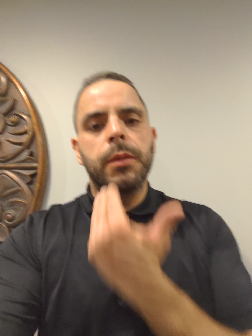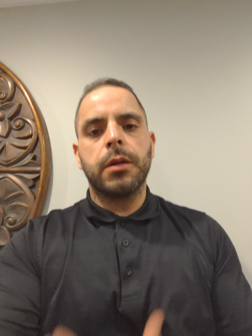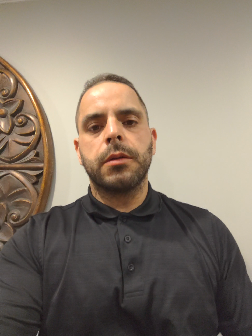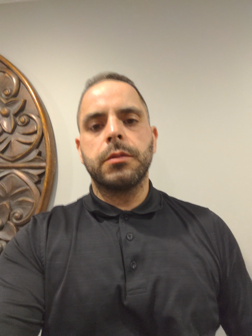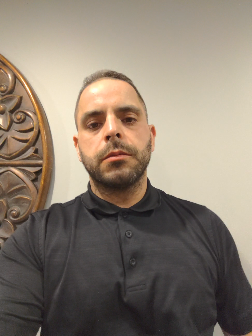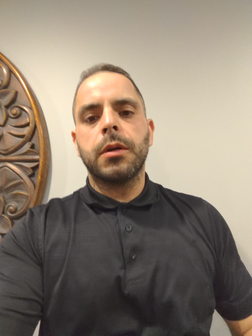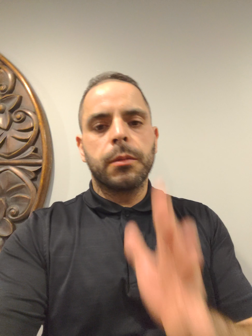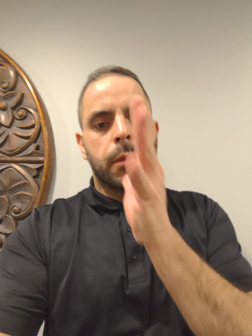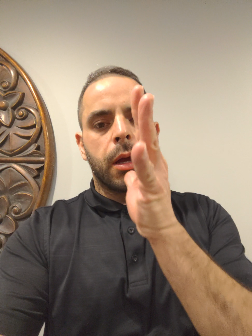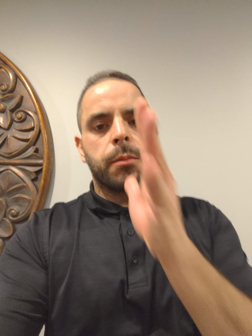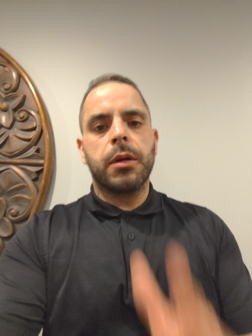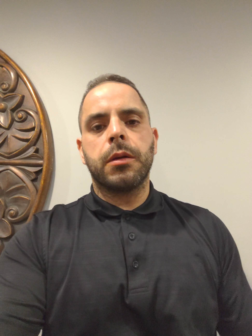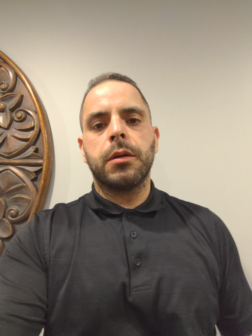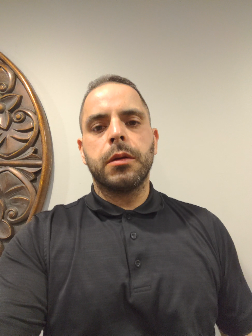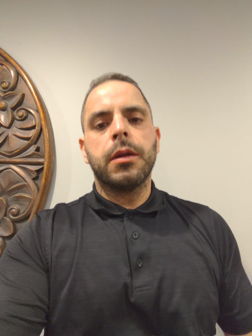mom